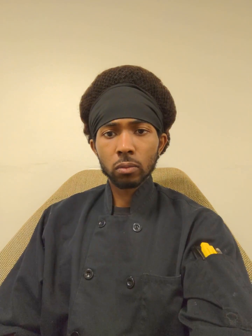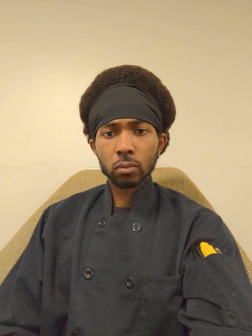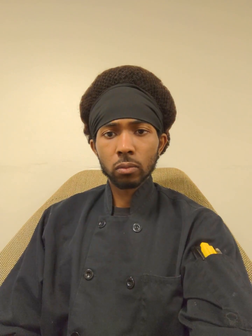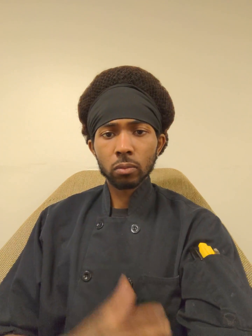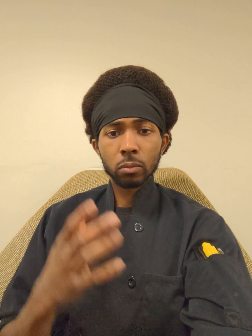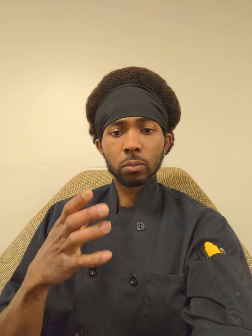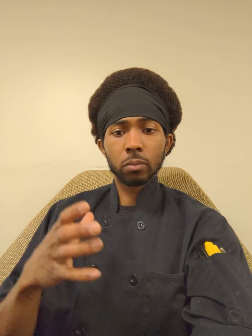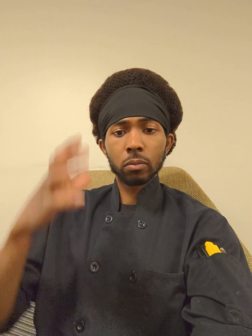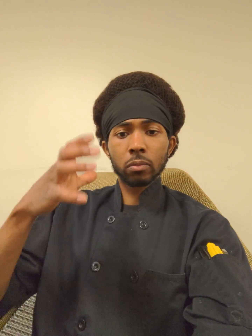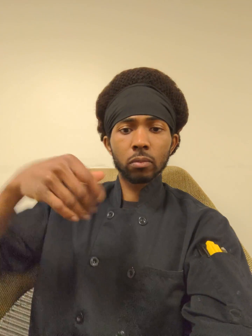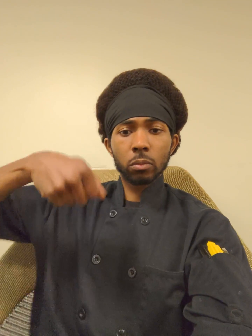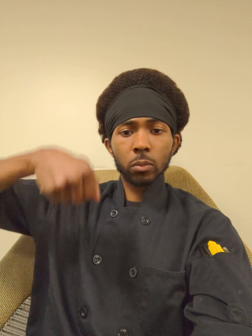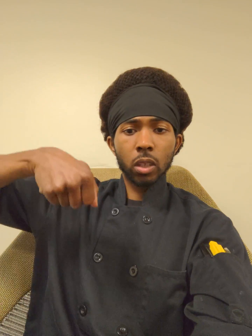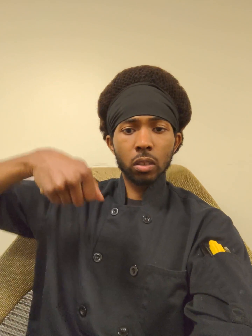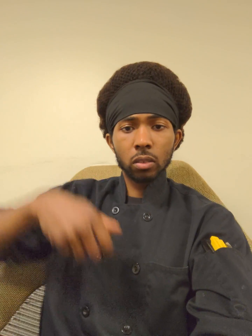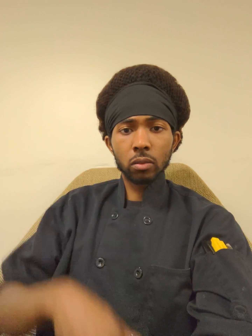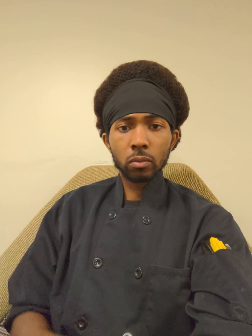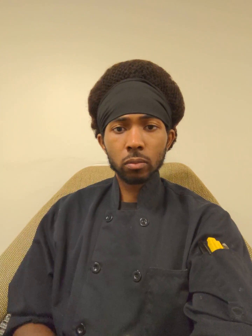bucket